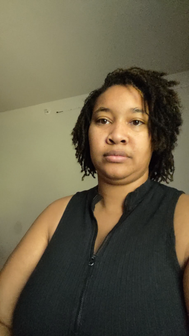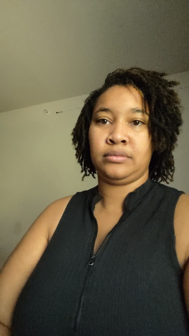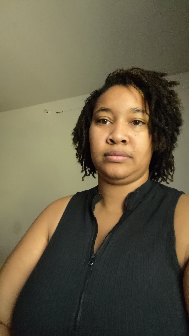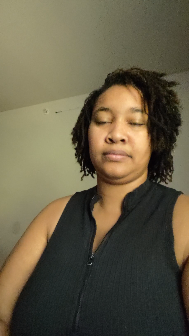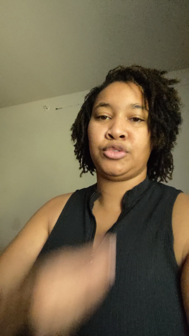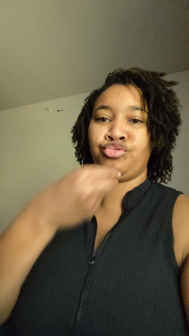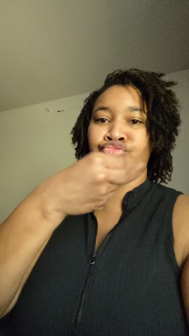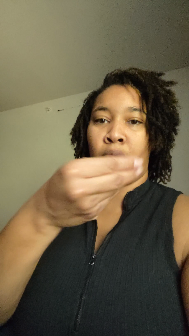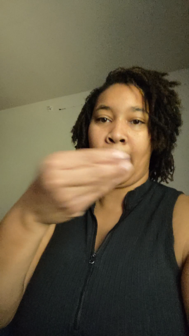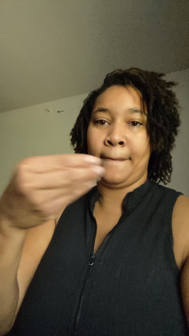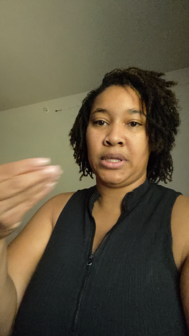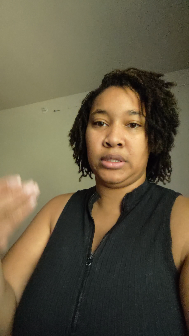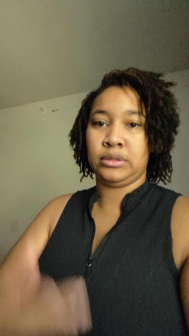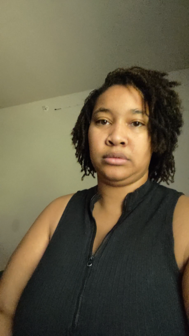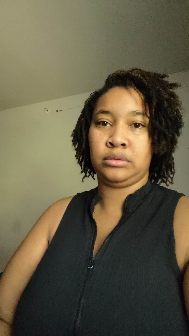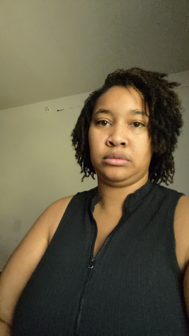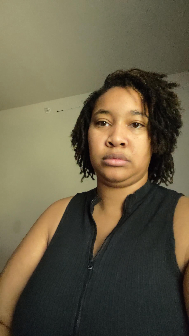shopping